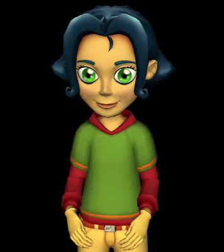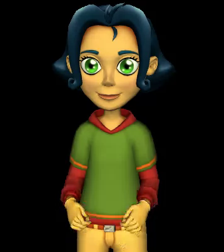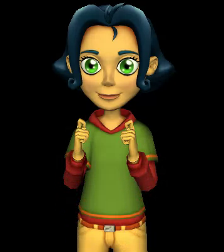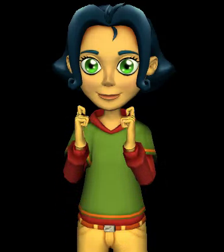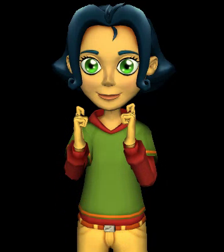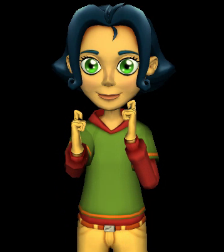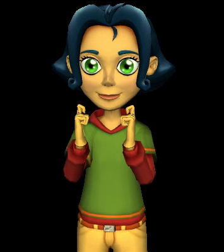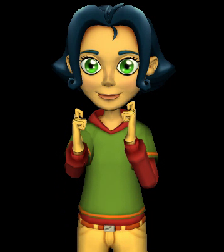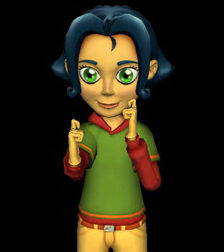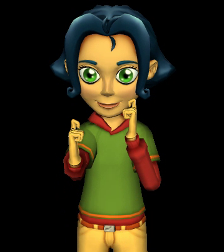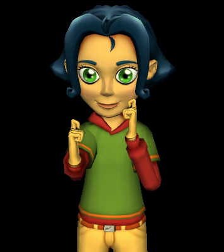يناقش